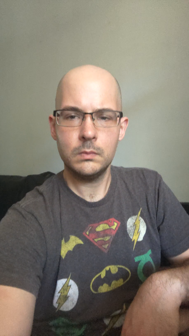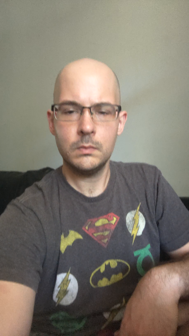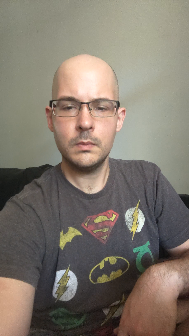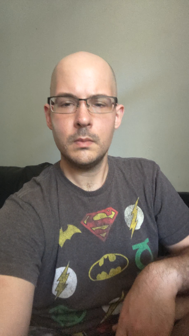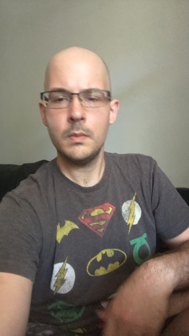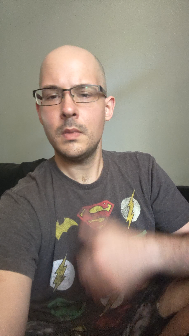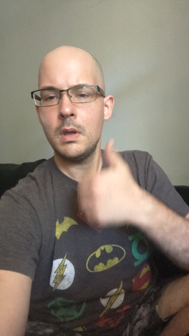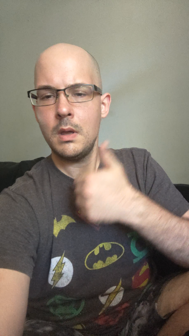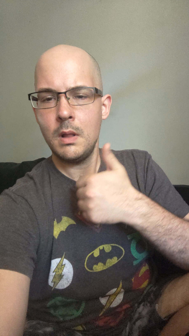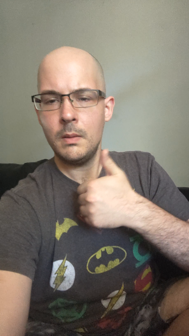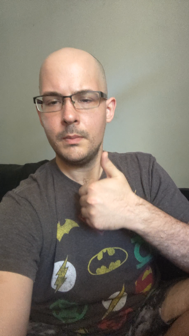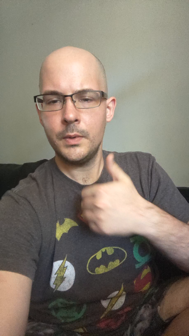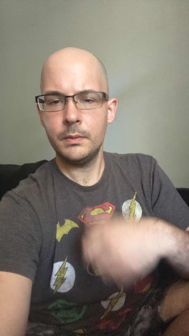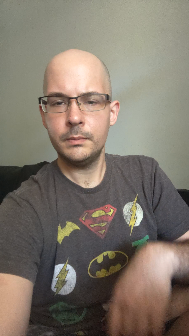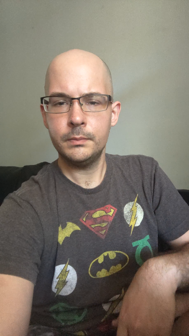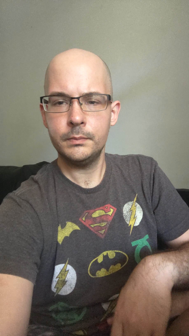help